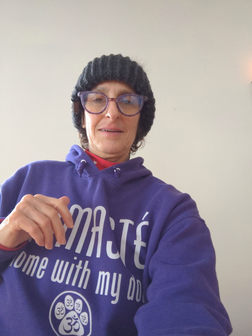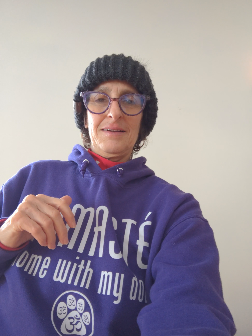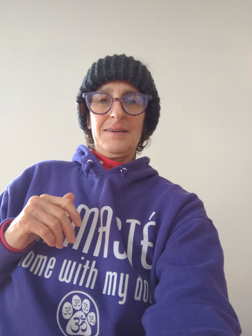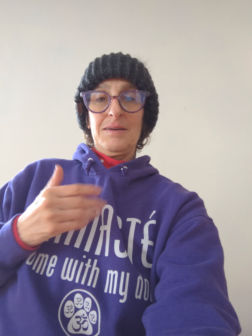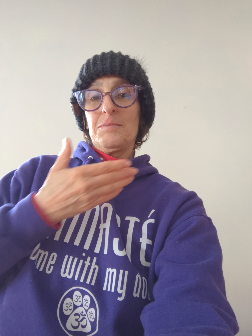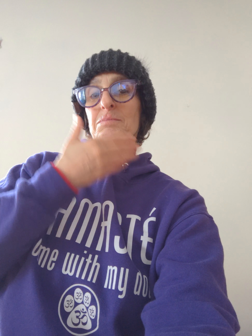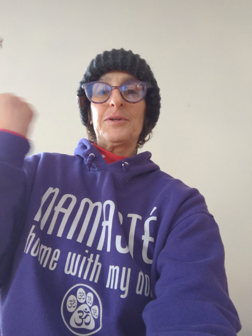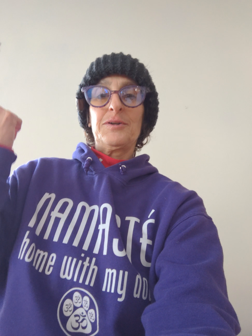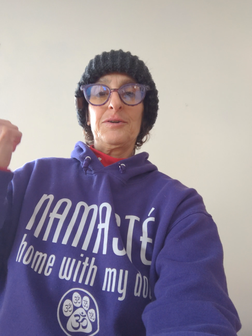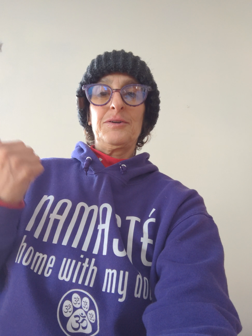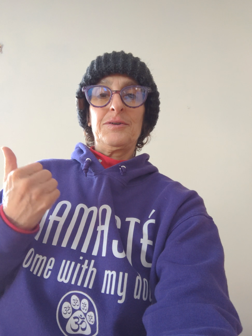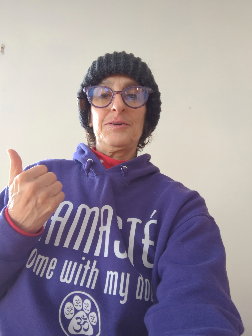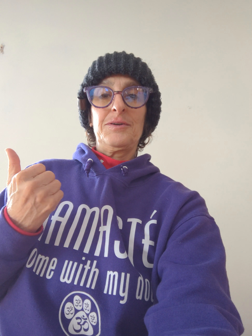better